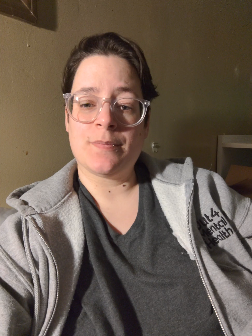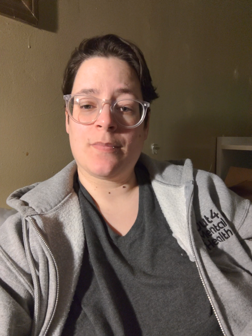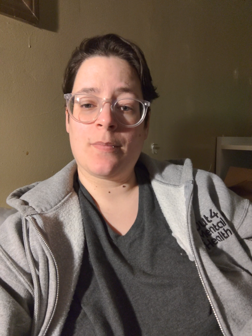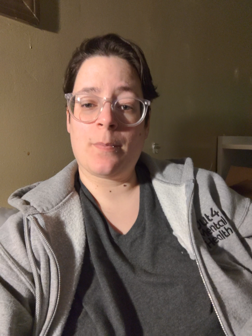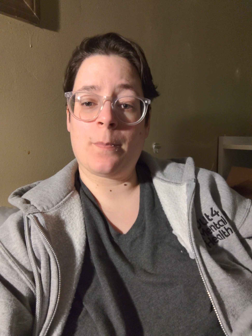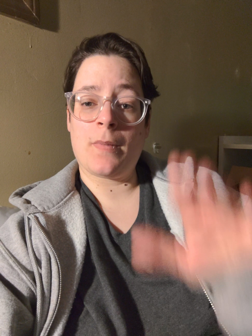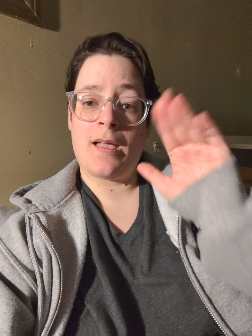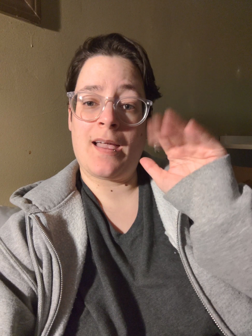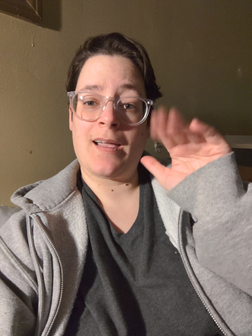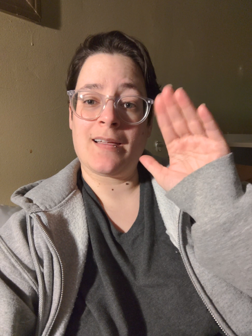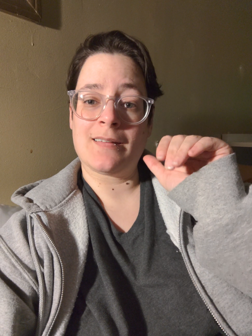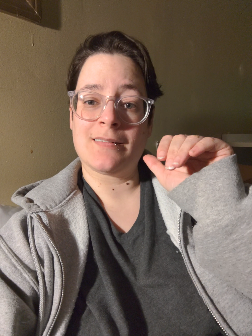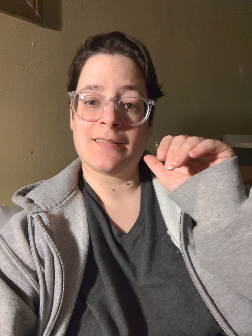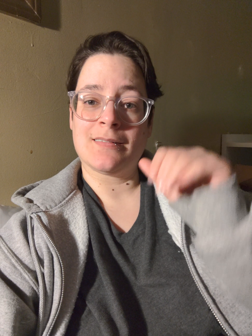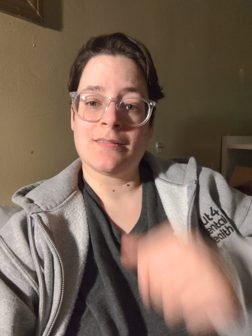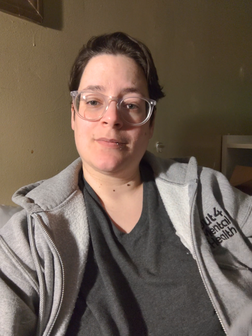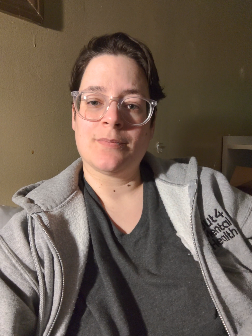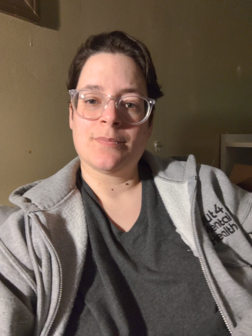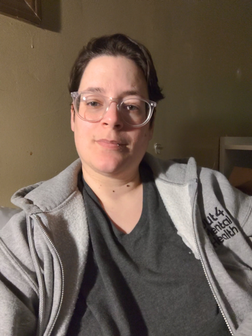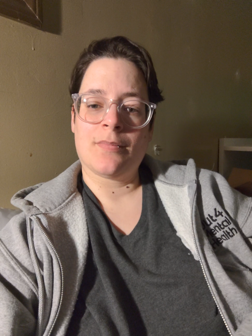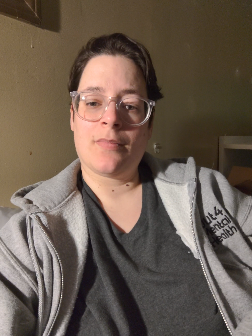bye